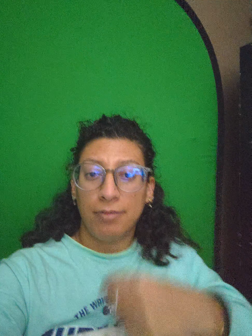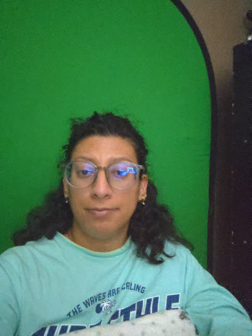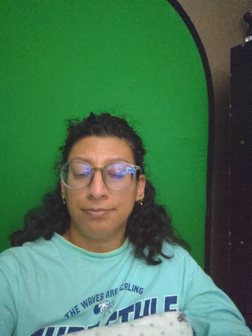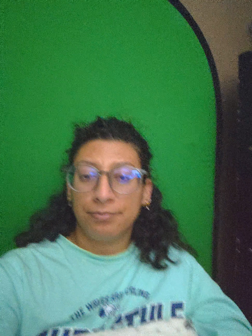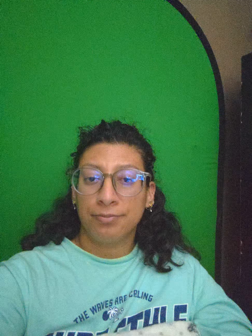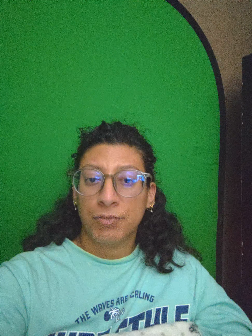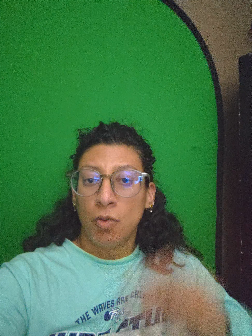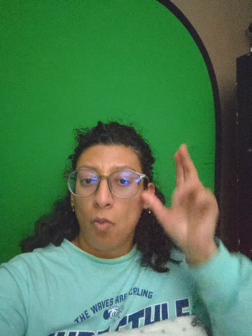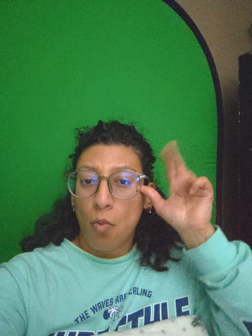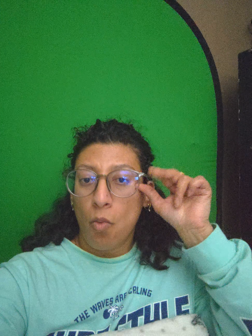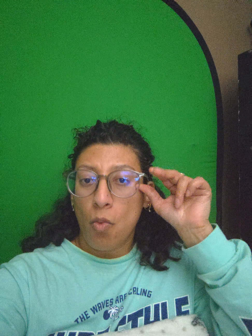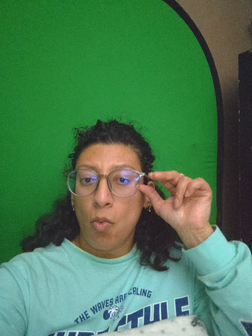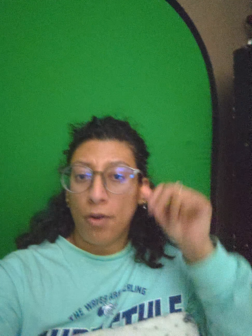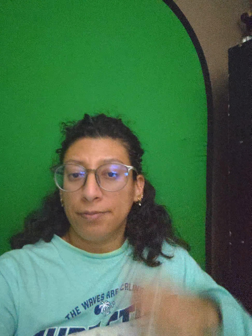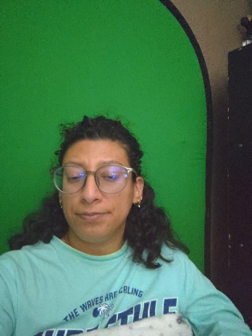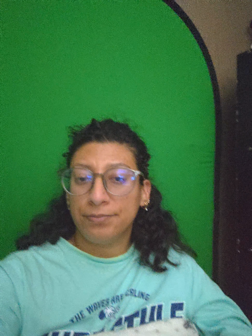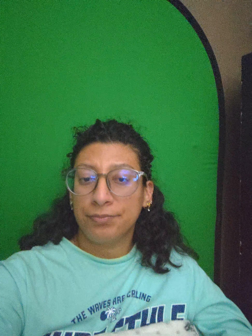horse